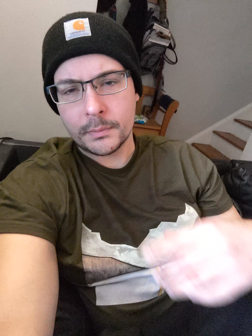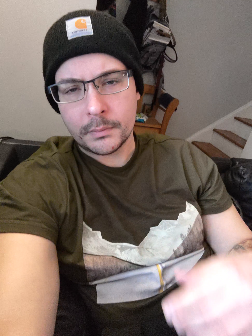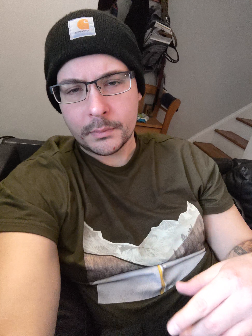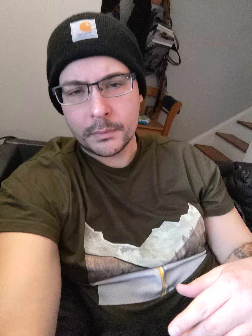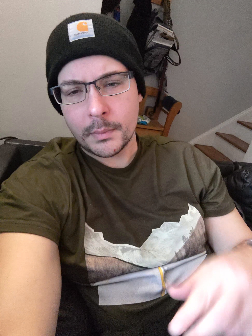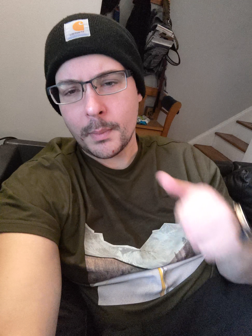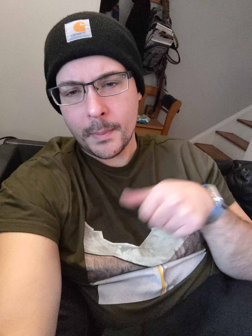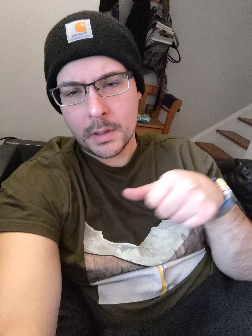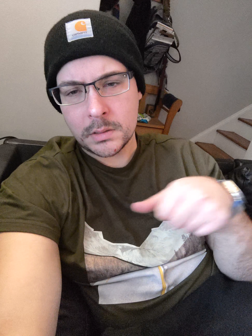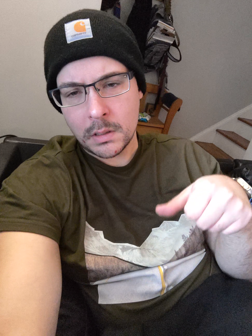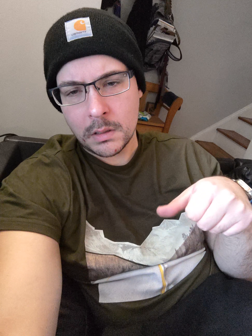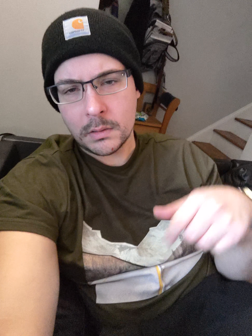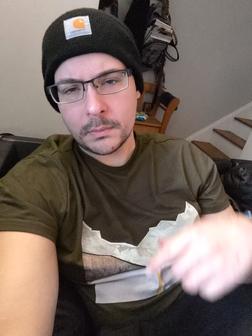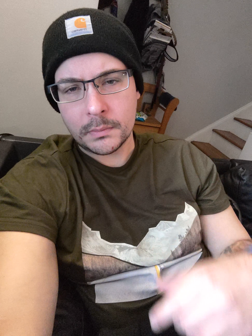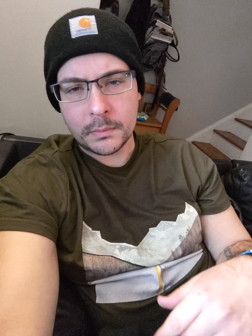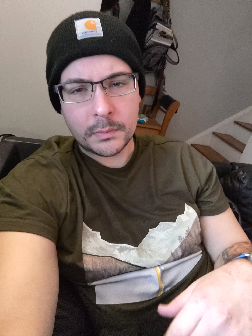puzzle